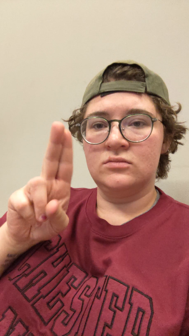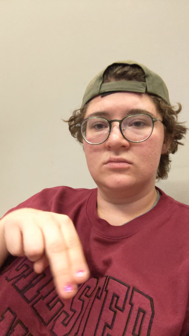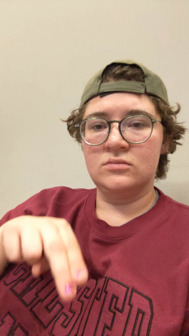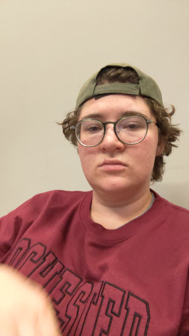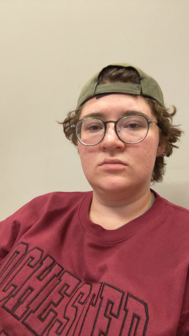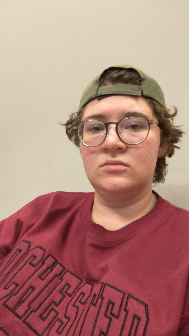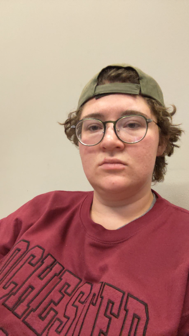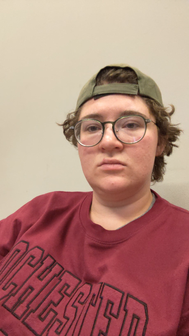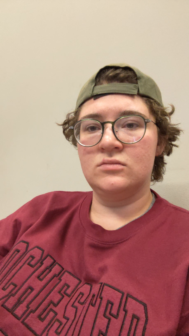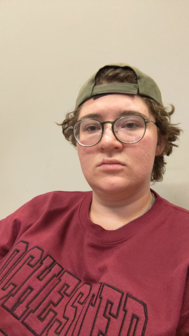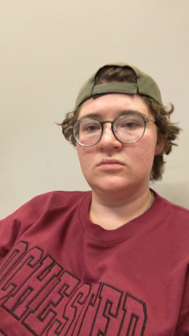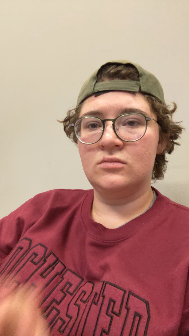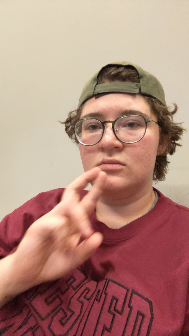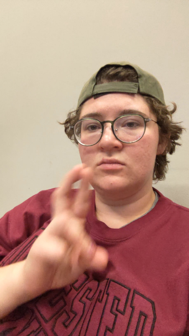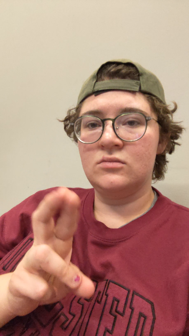are